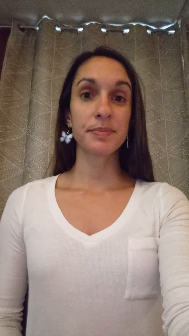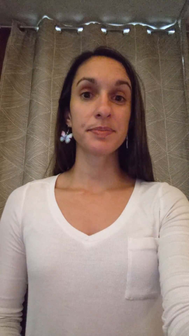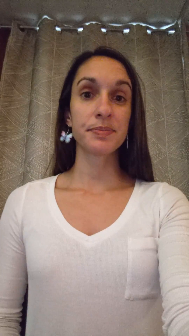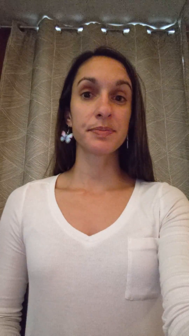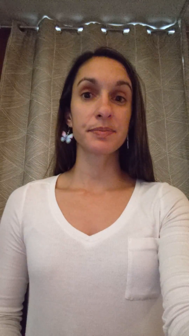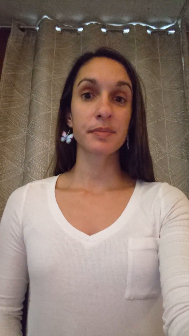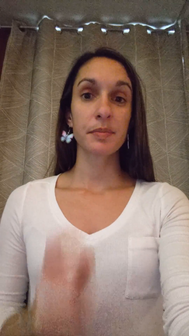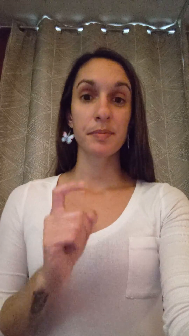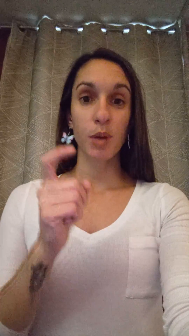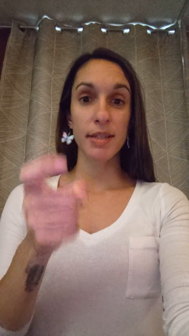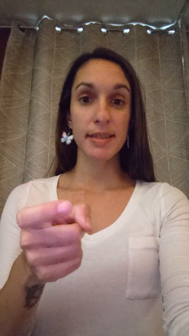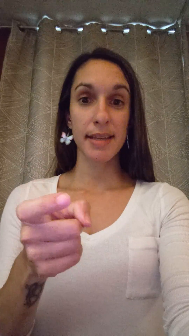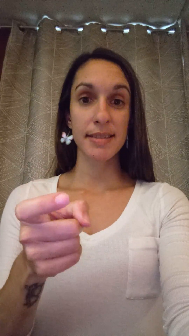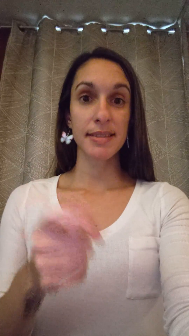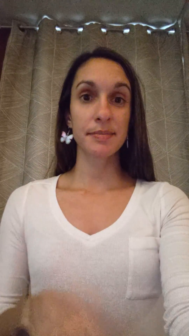present